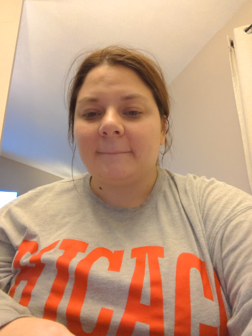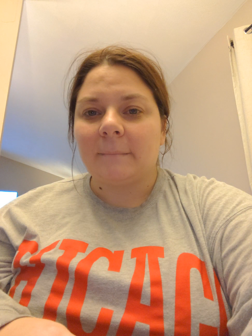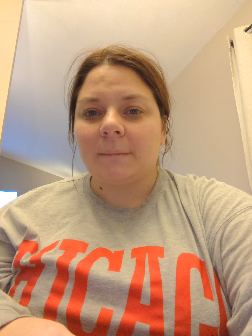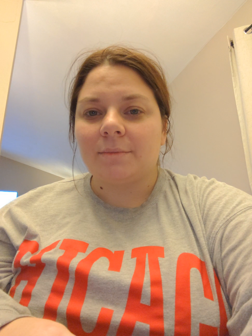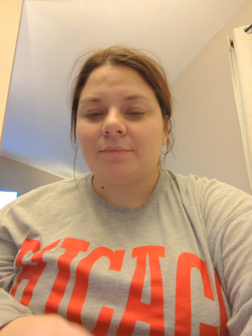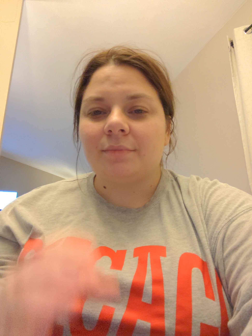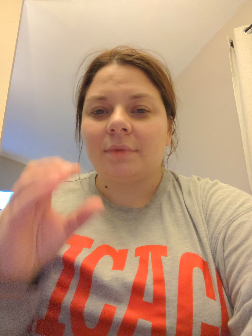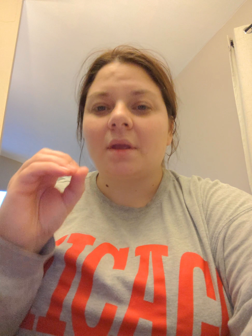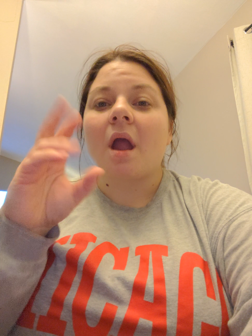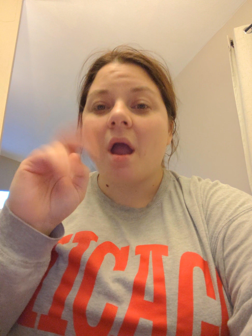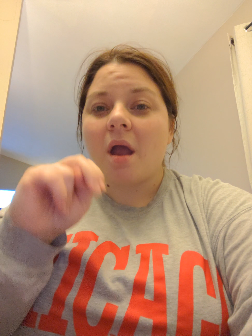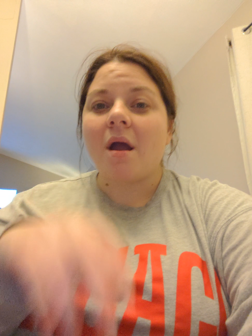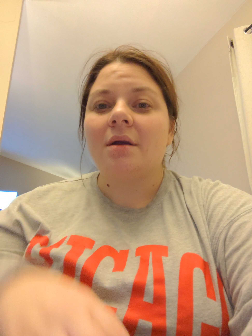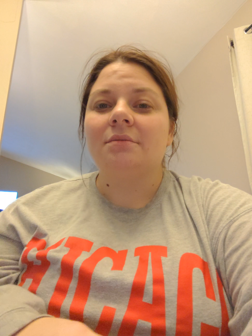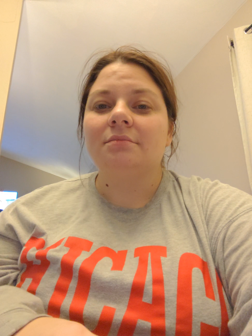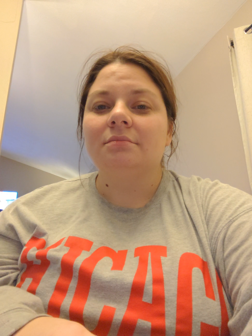on